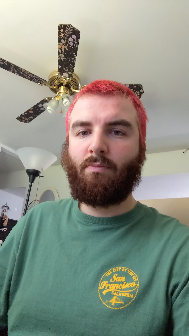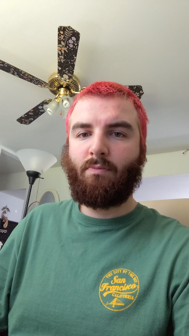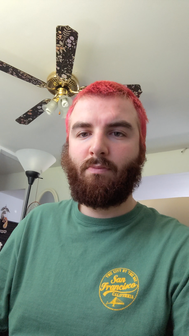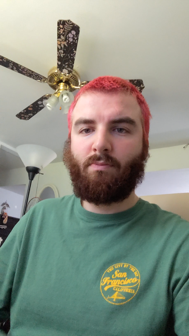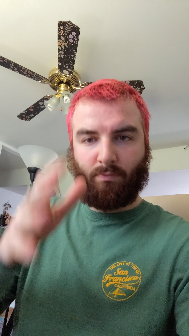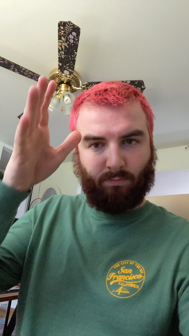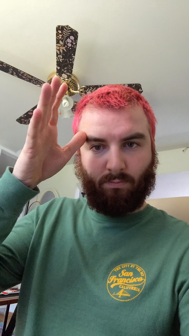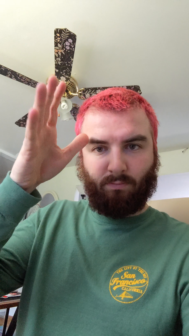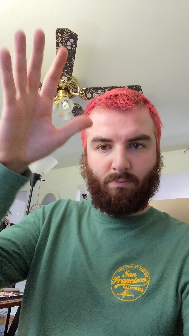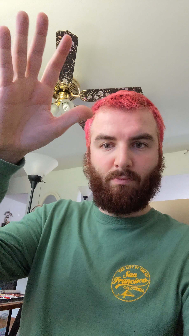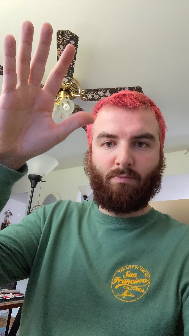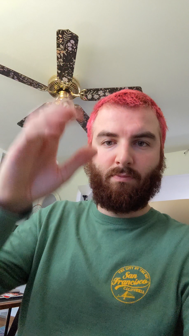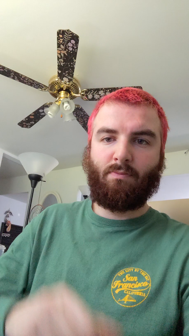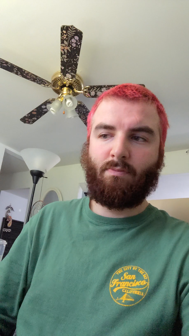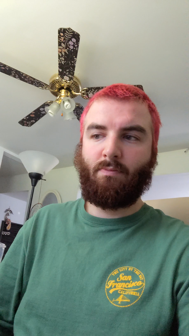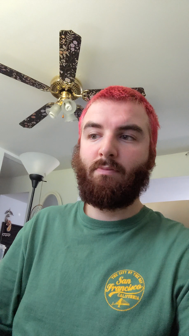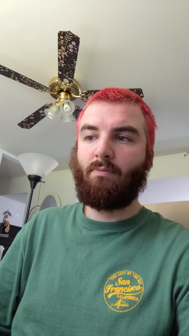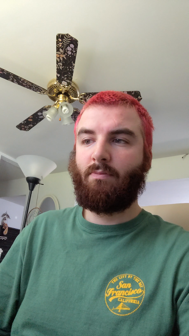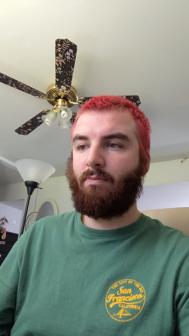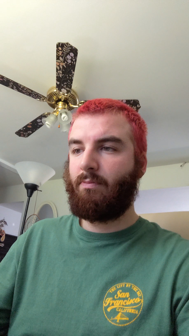moose